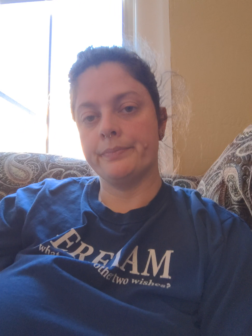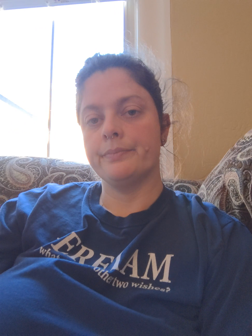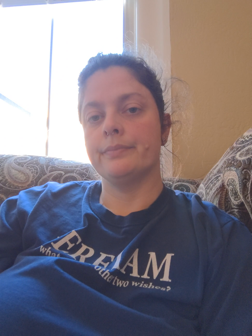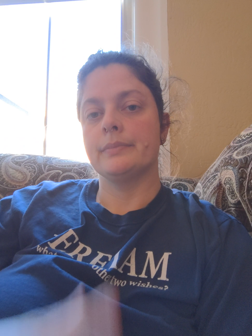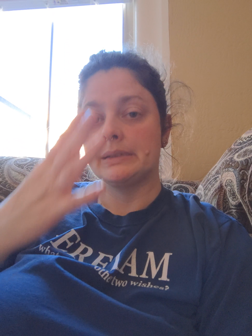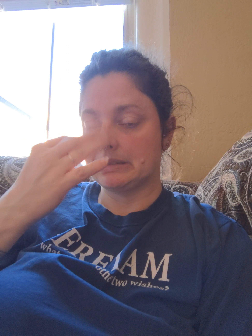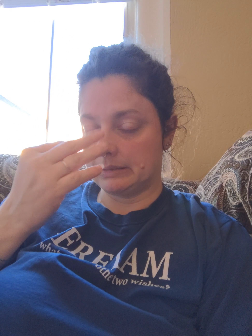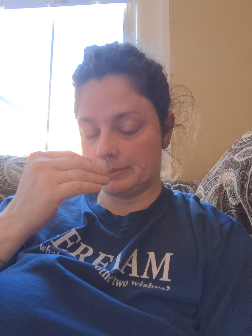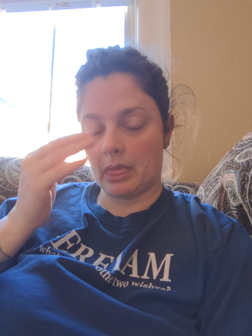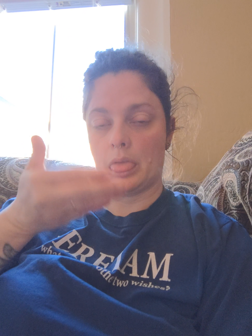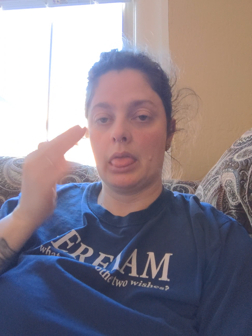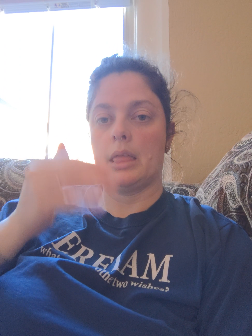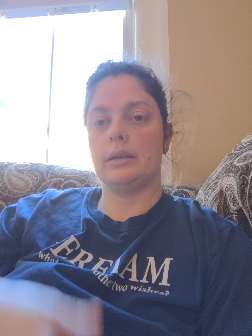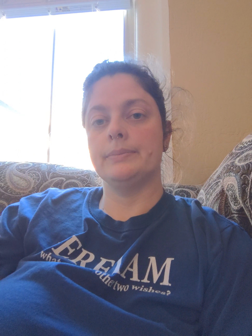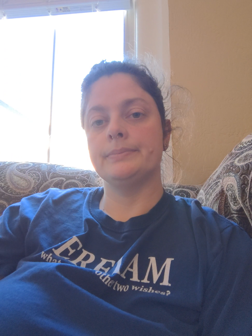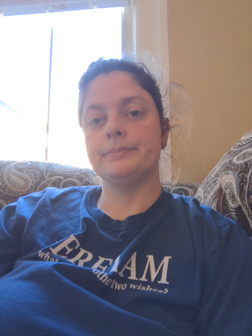sleepy